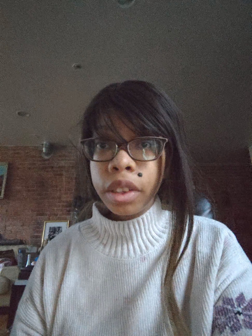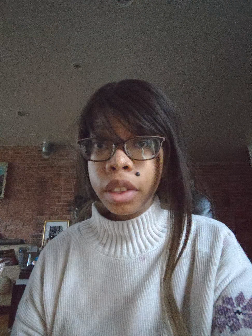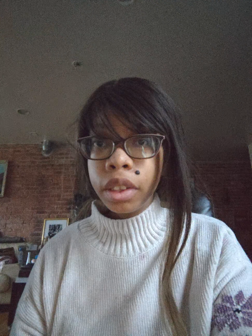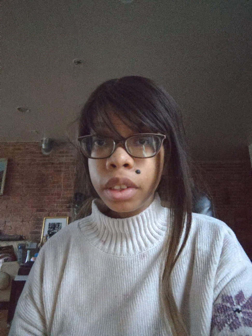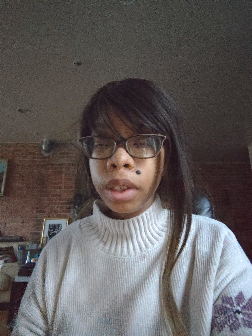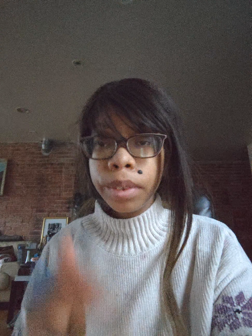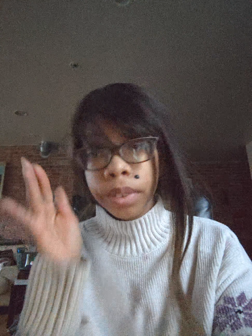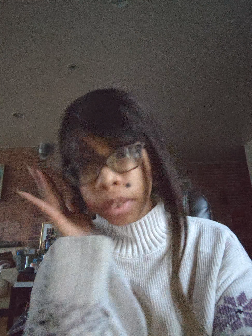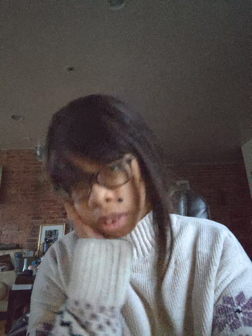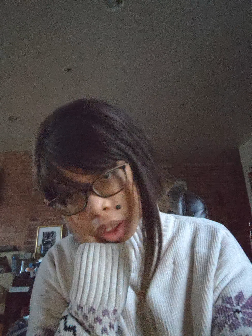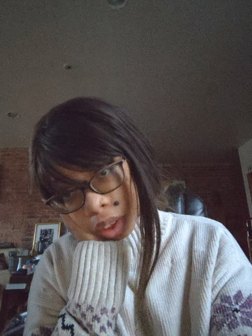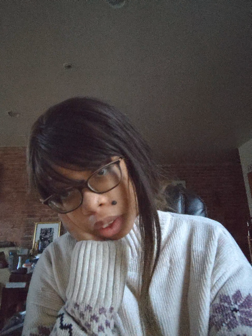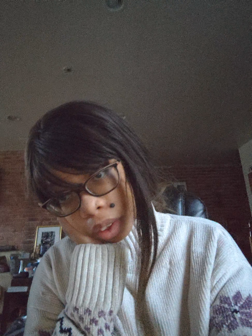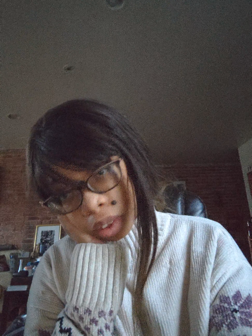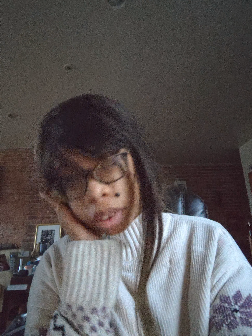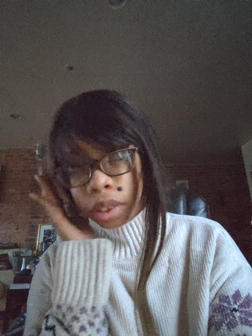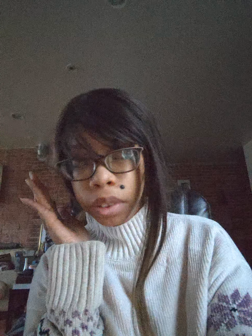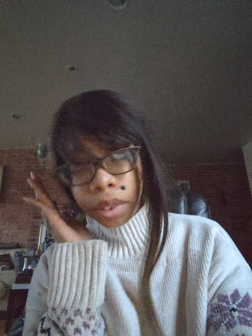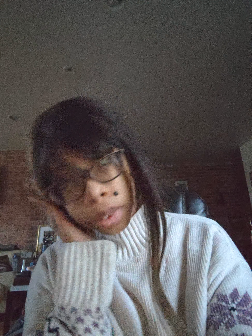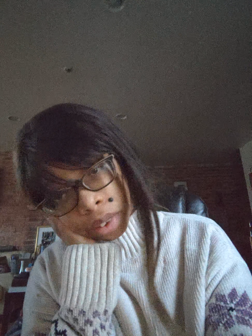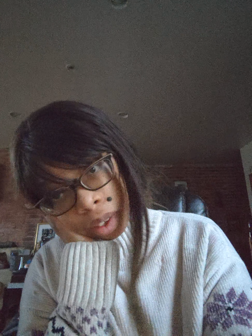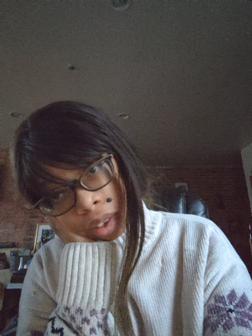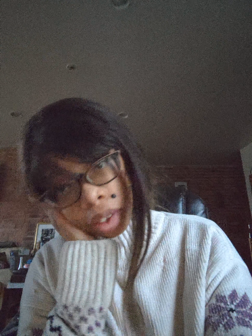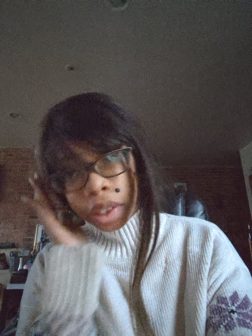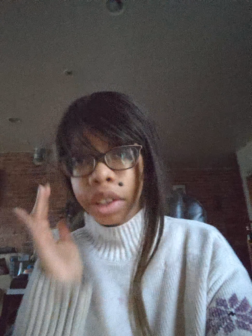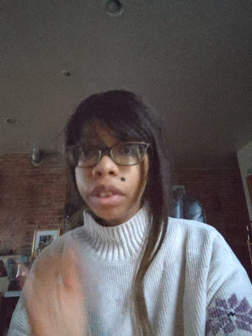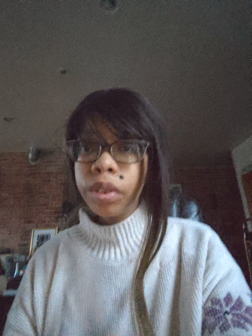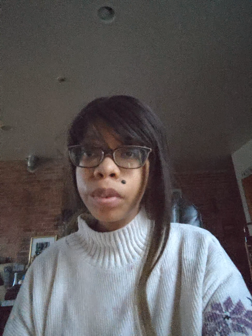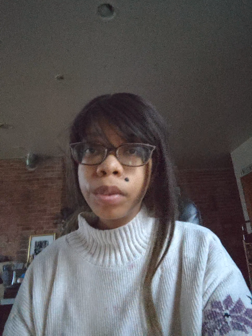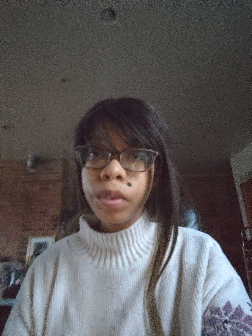bed